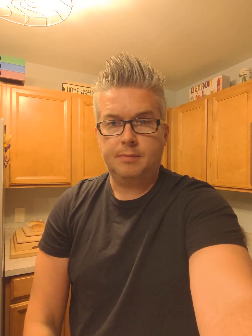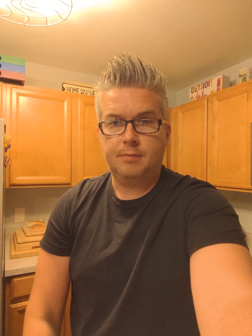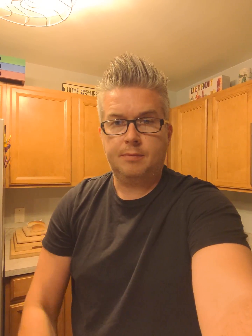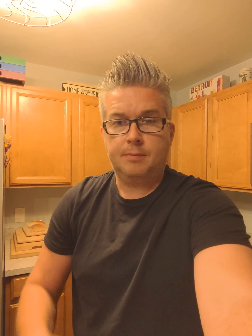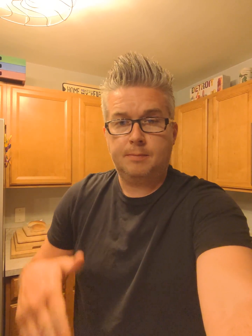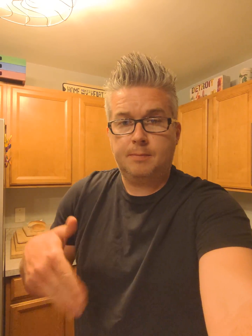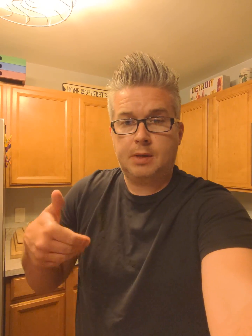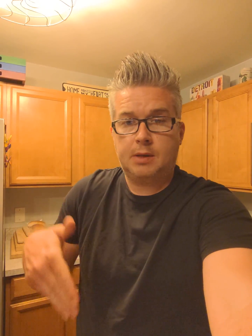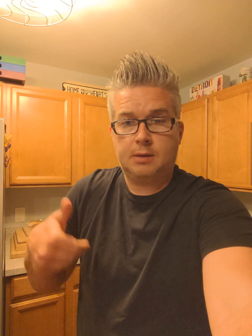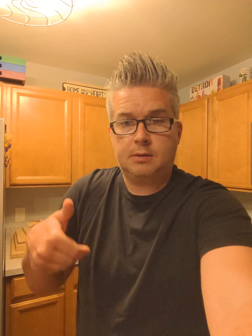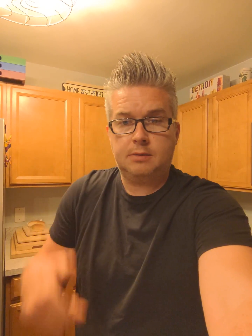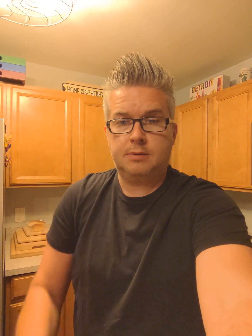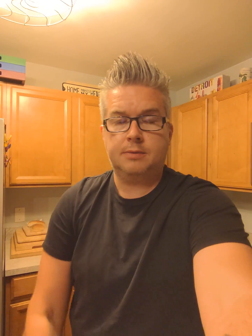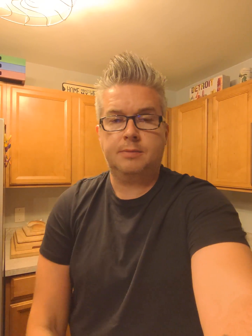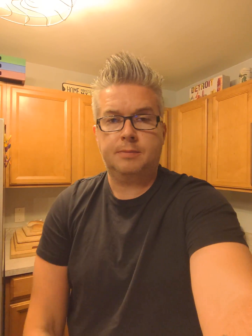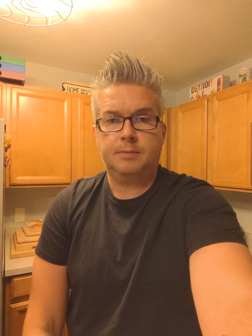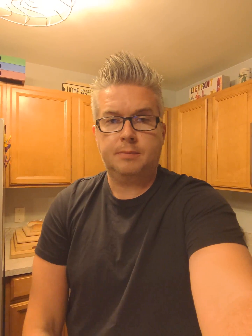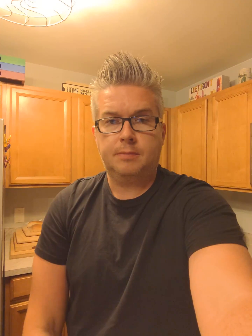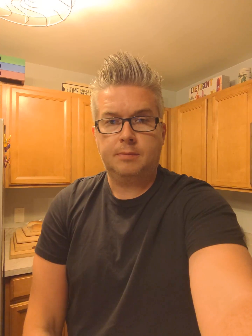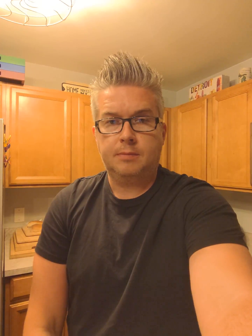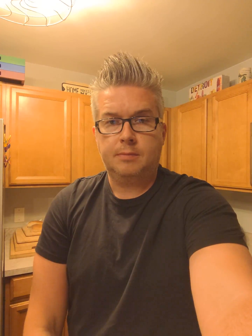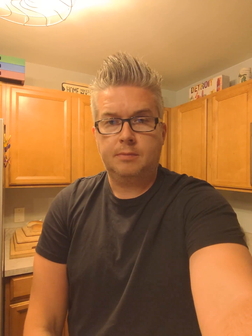pants